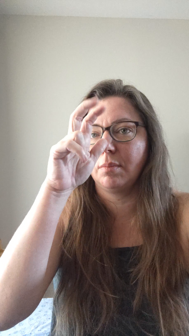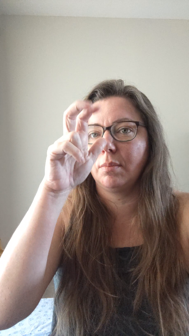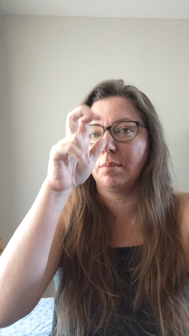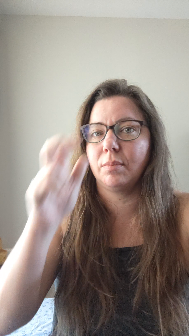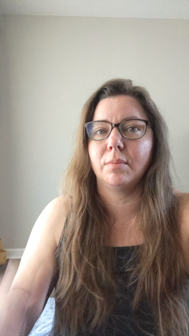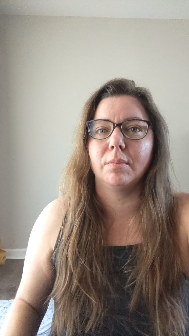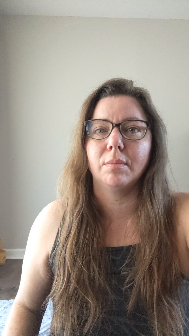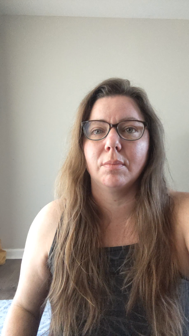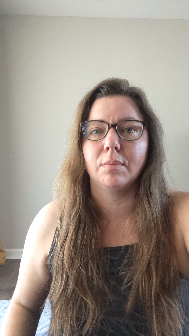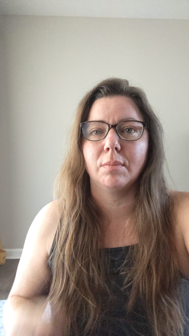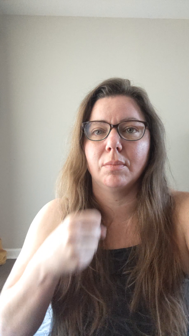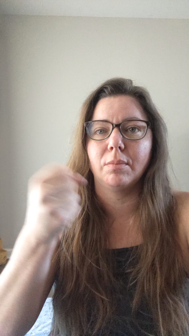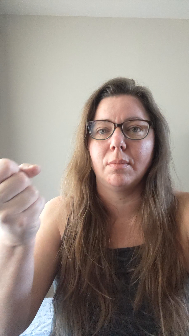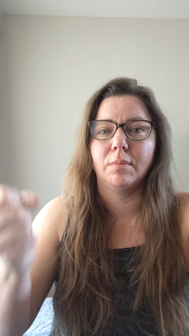drive